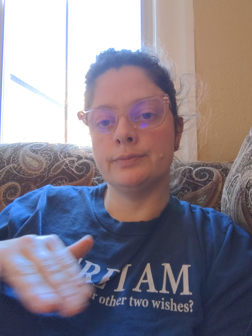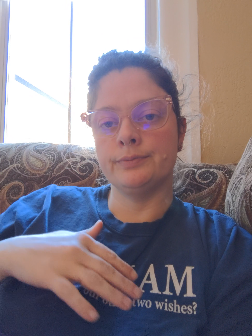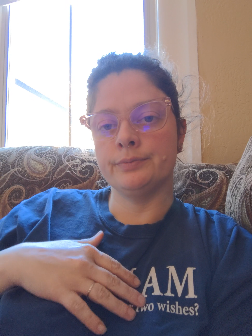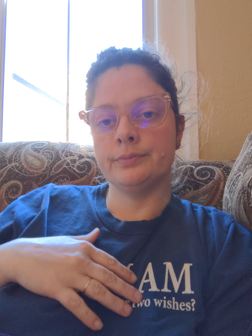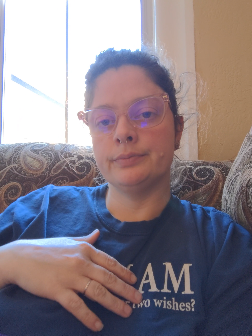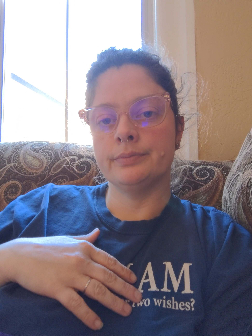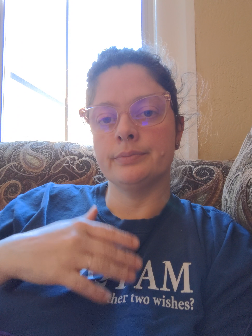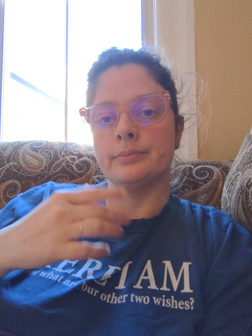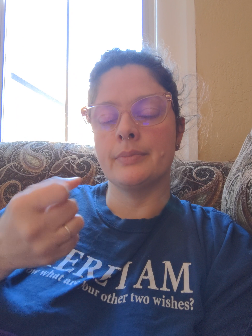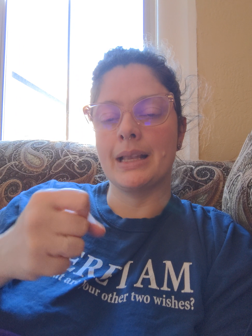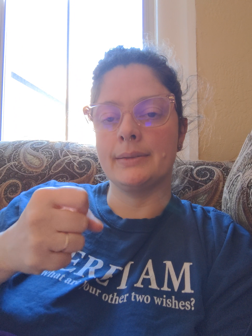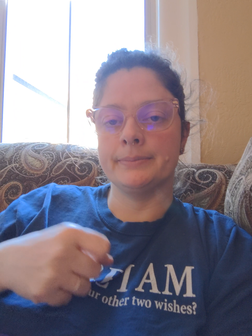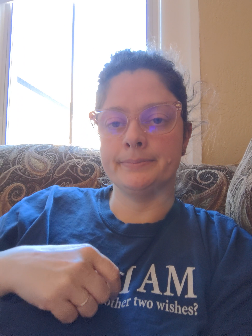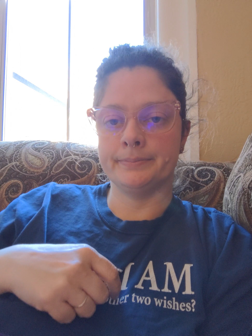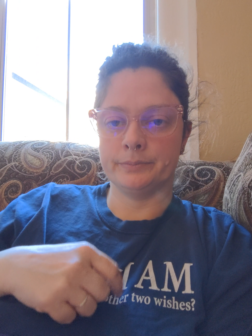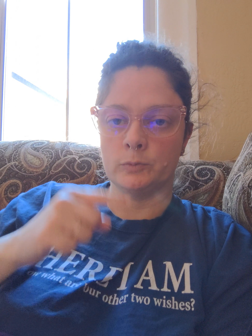make